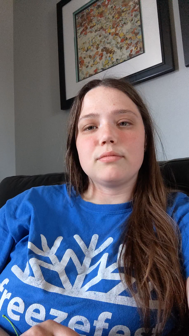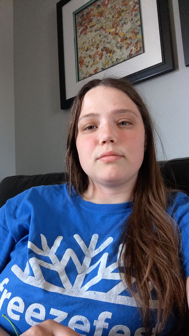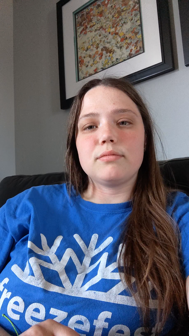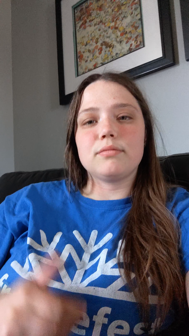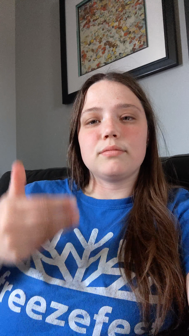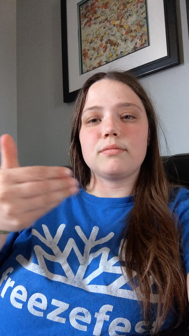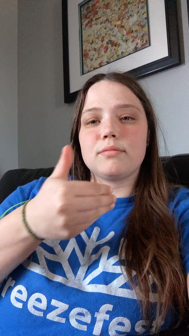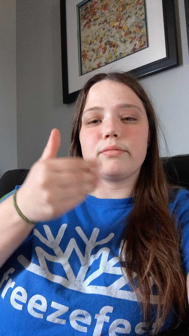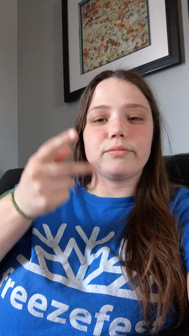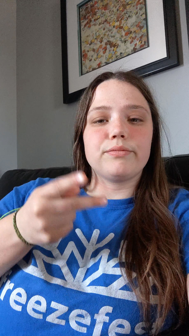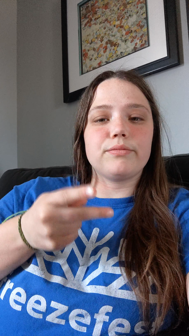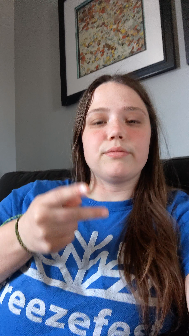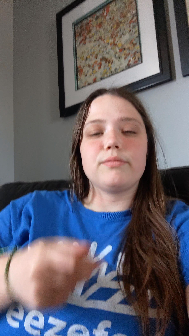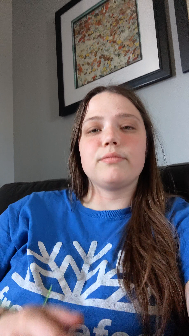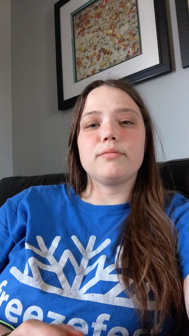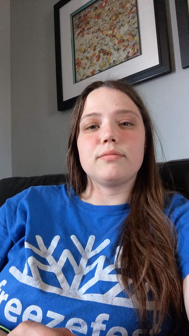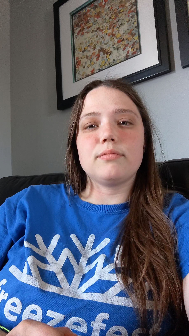babysitter